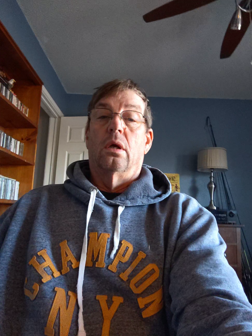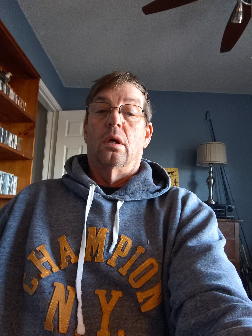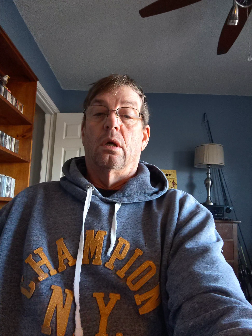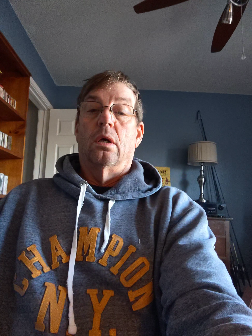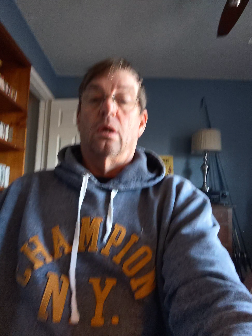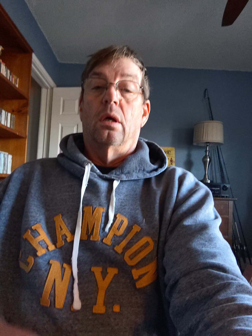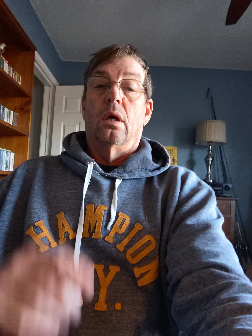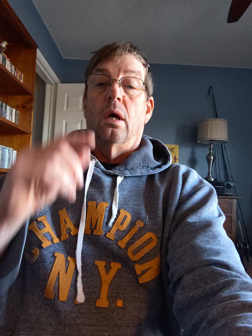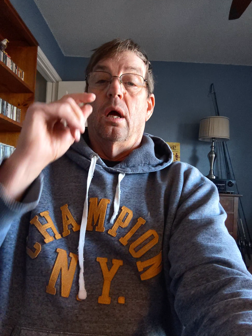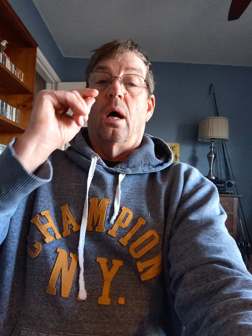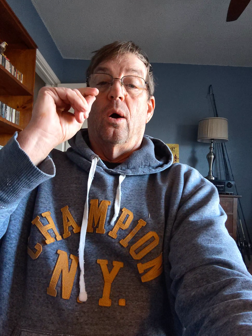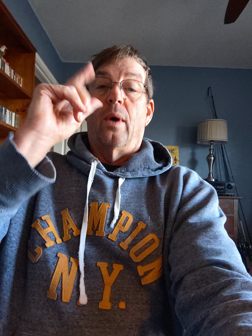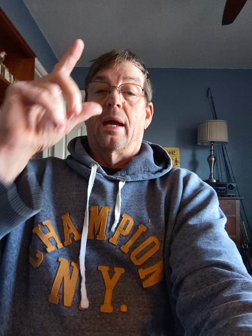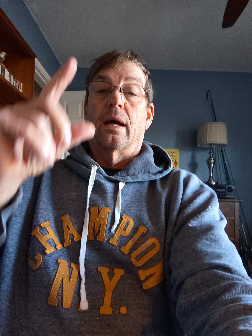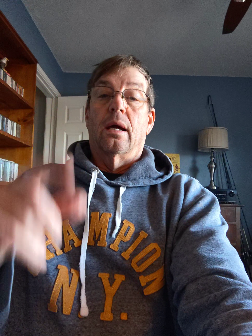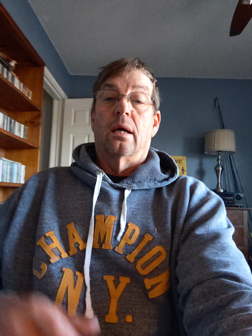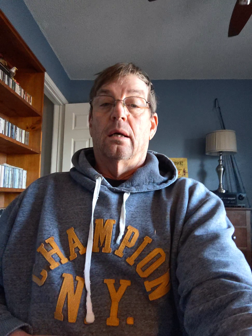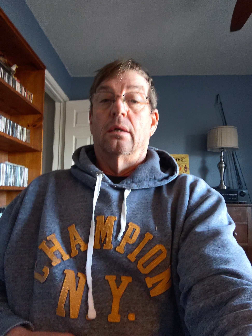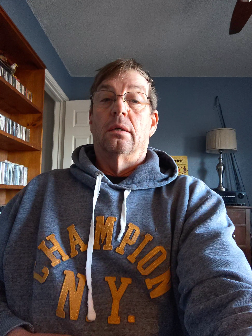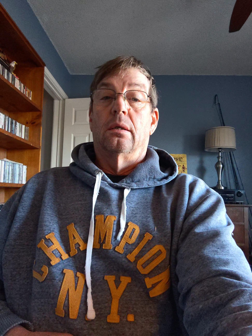awake